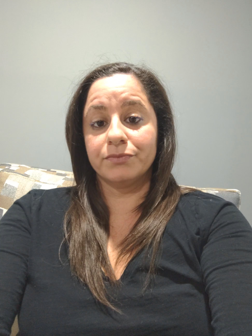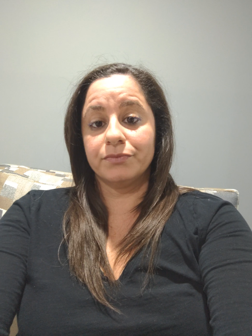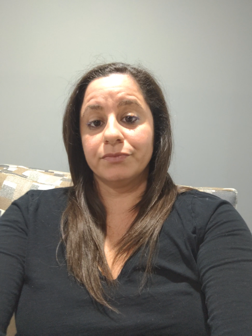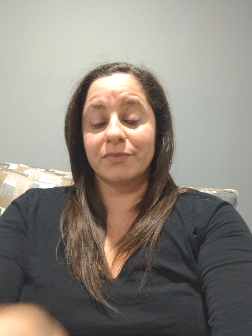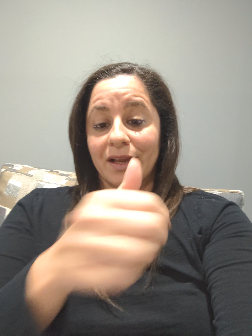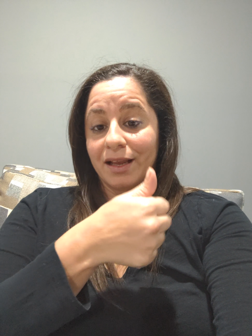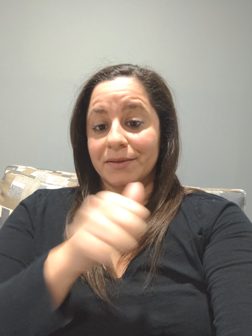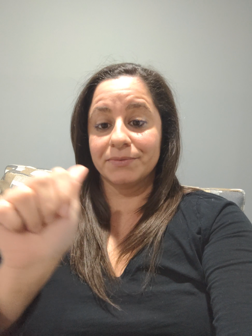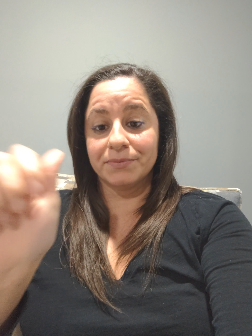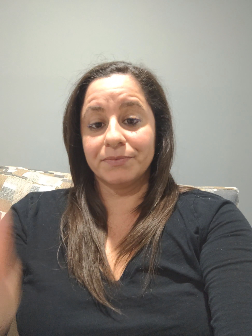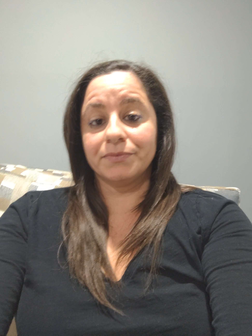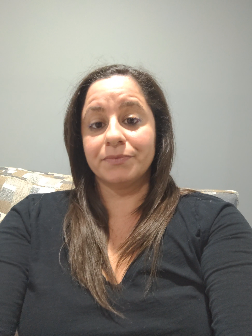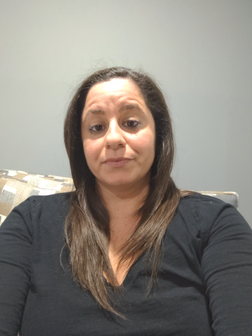any